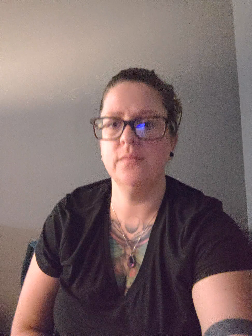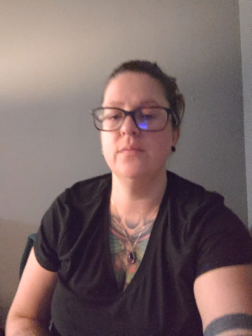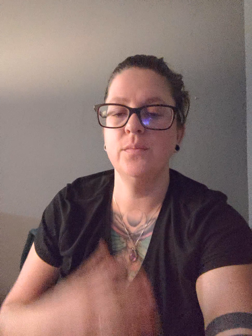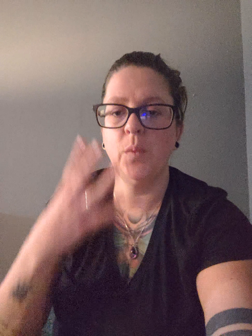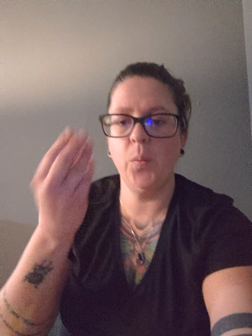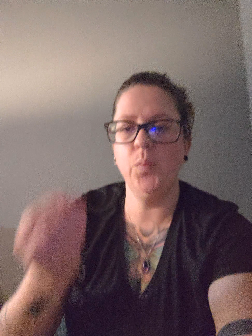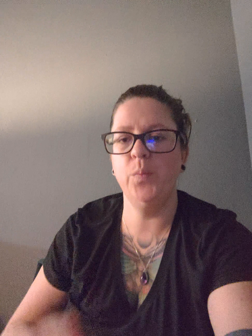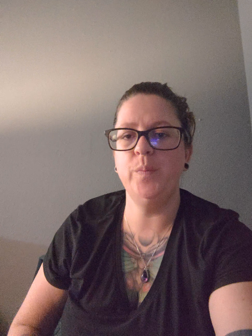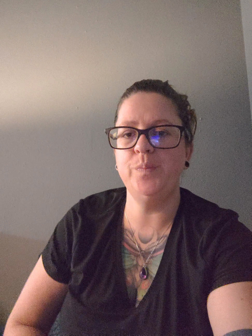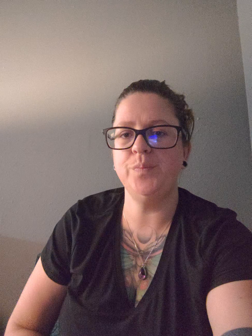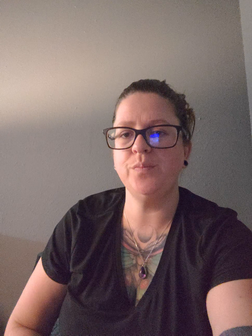go